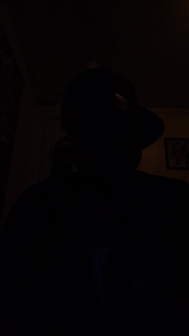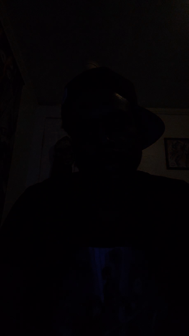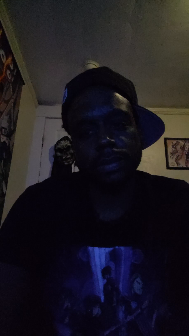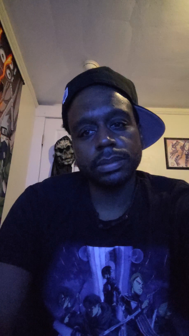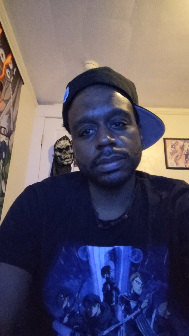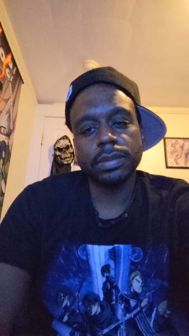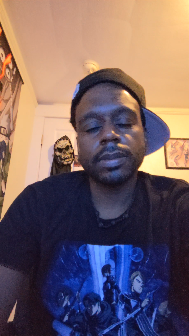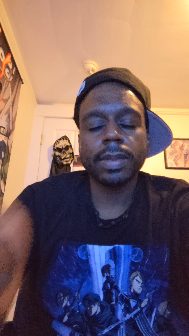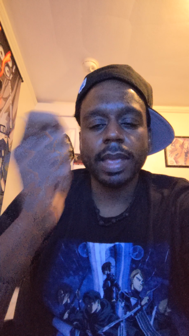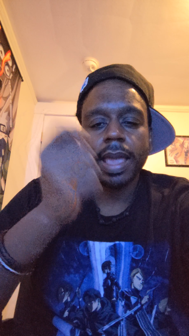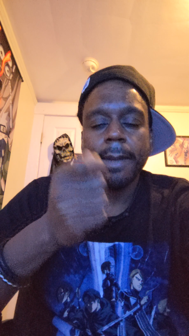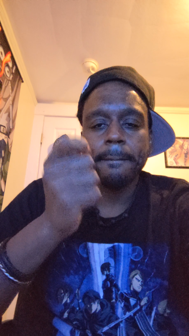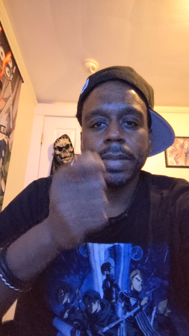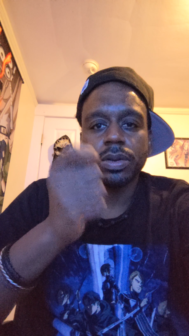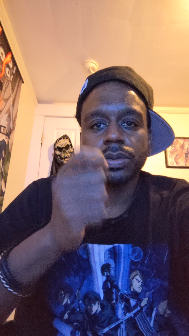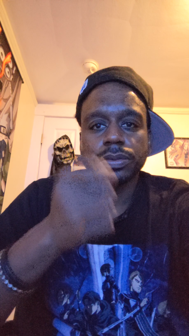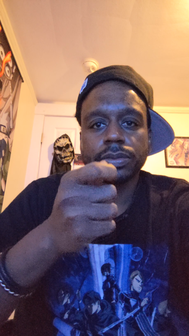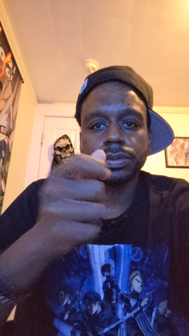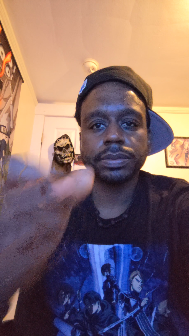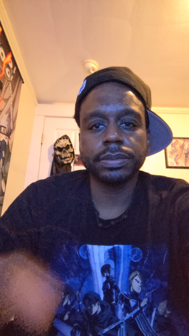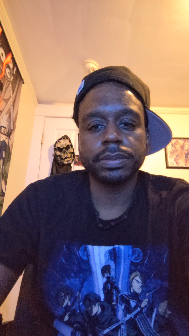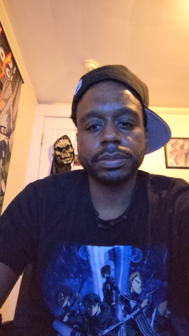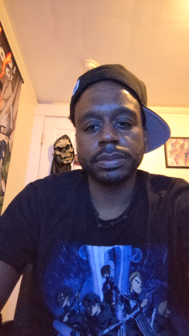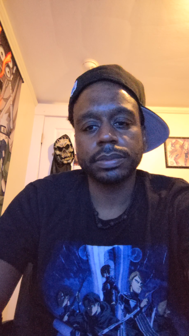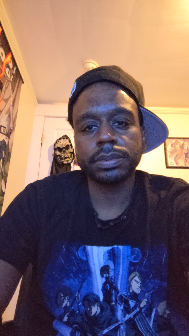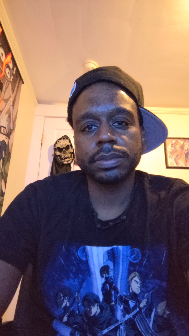hammer